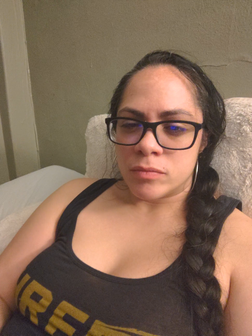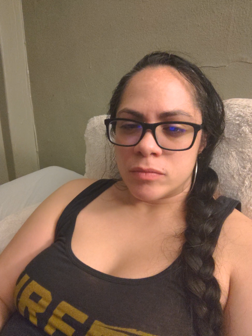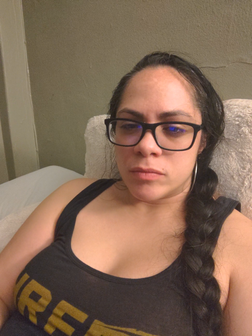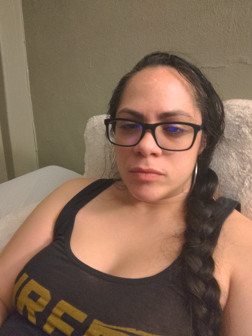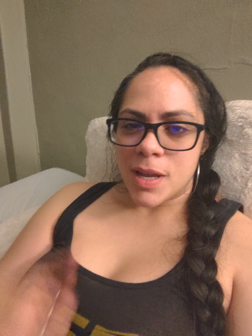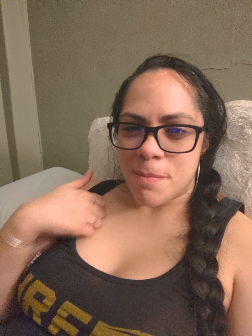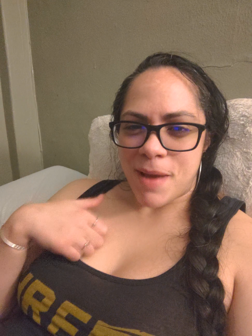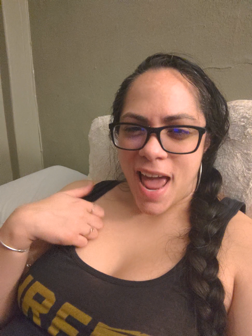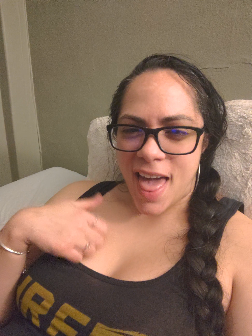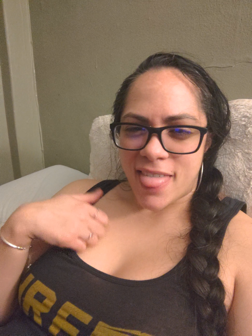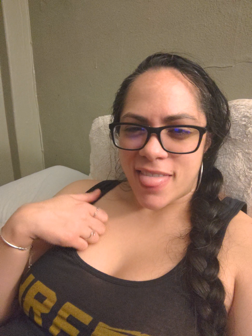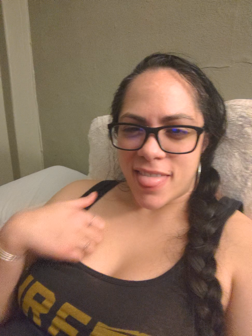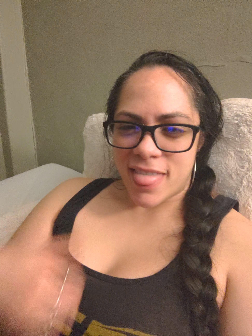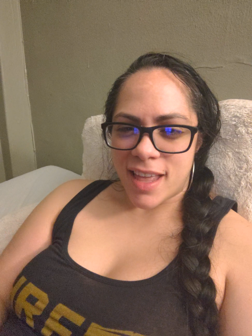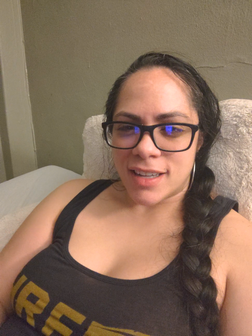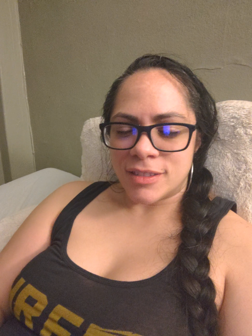bath